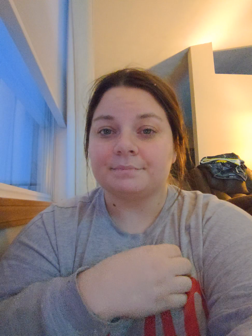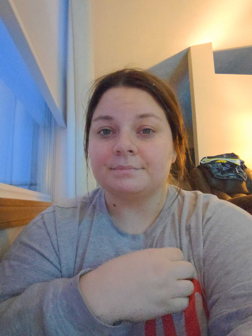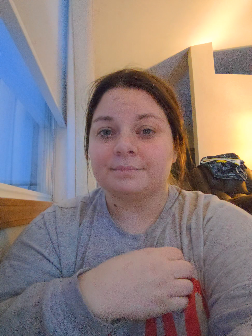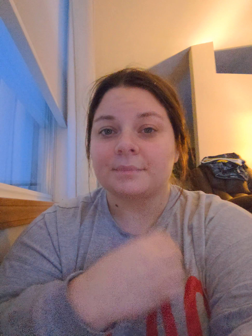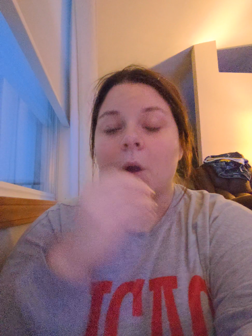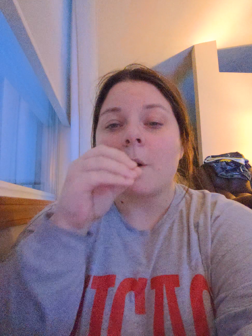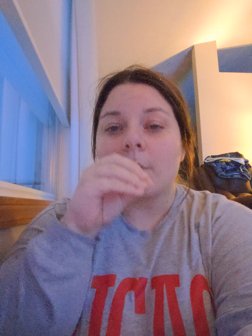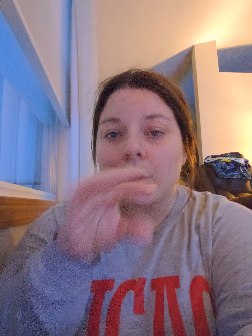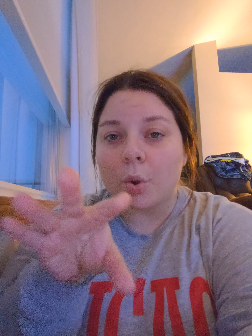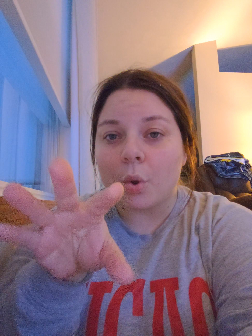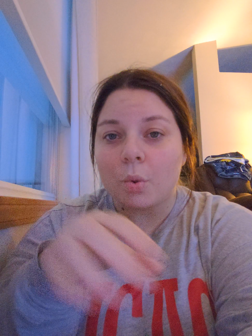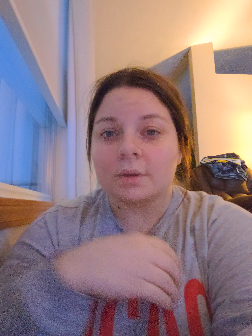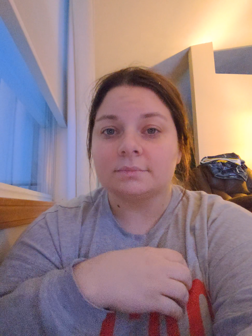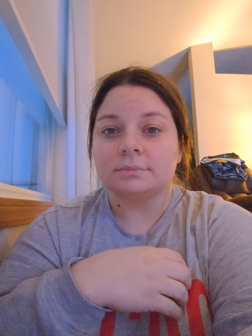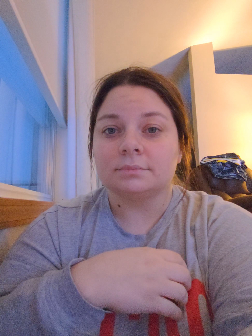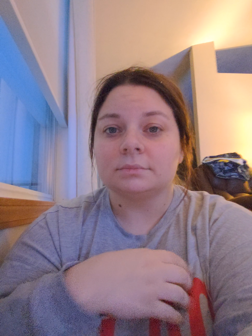blow